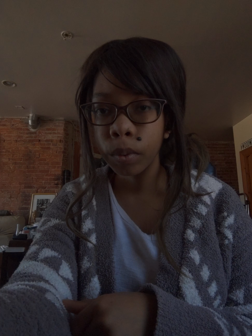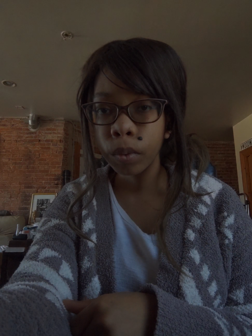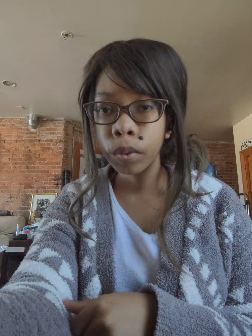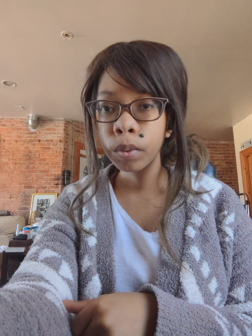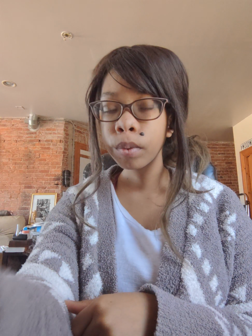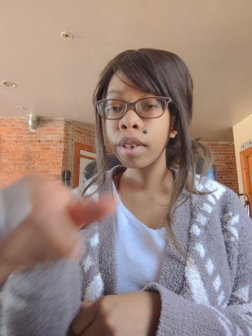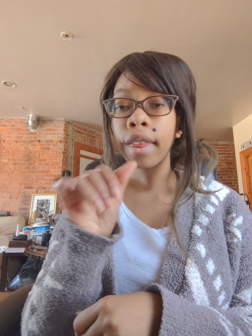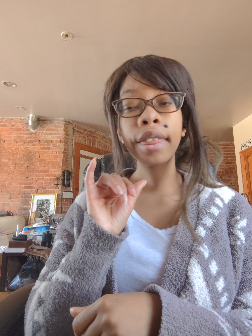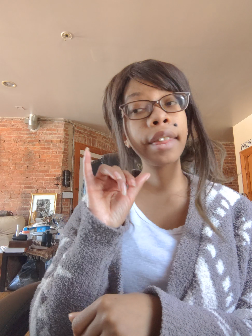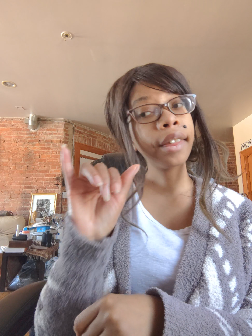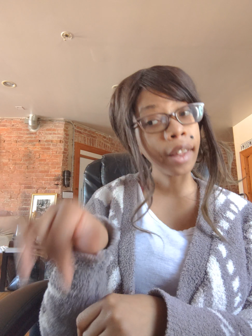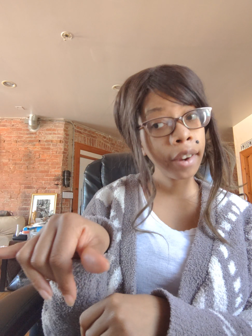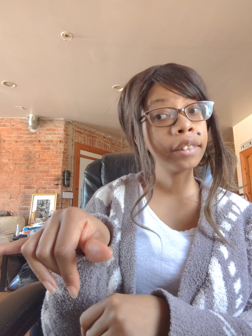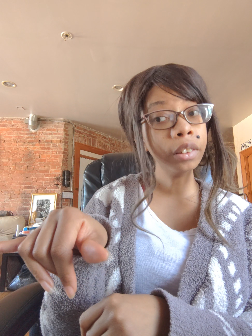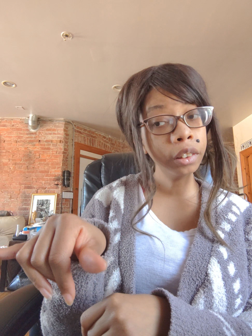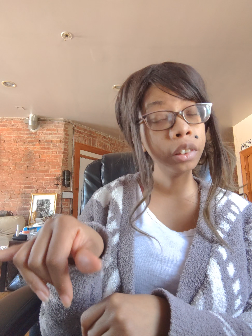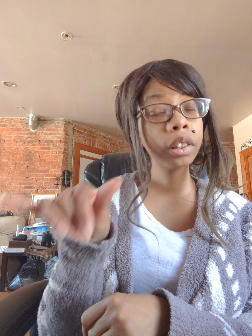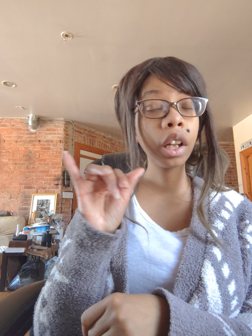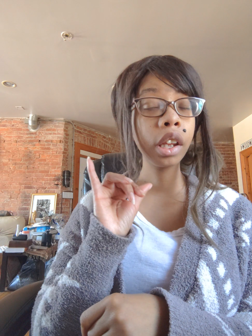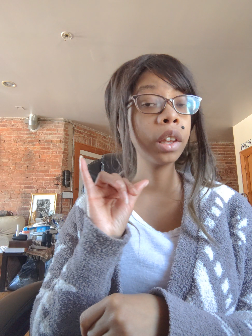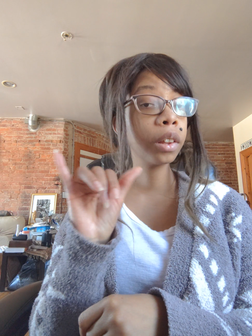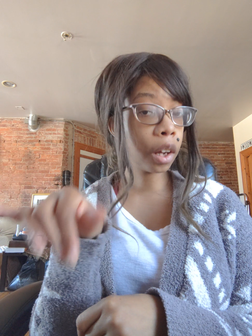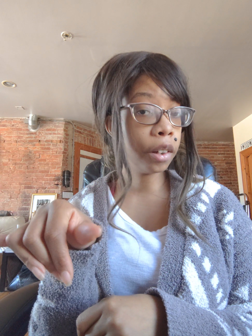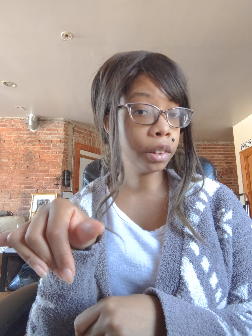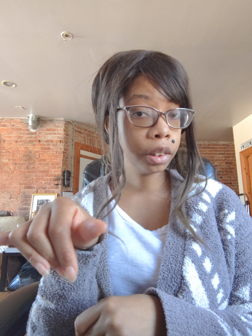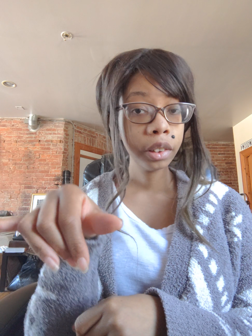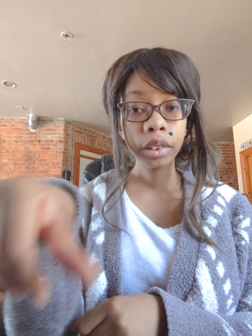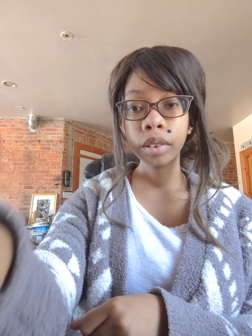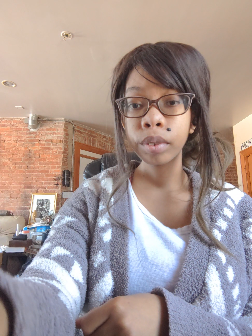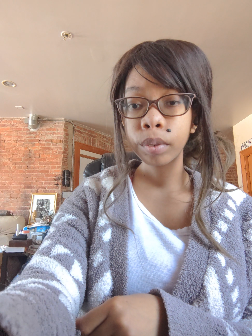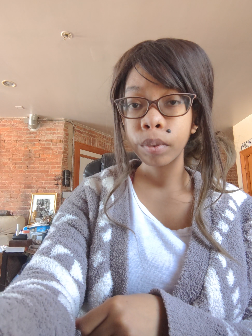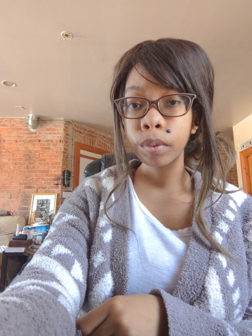that